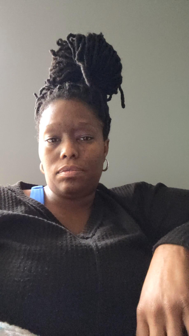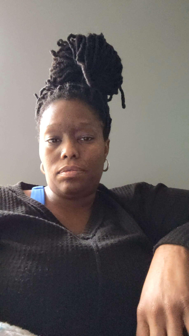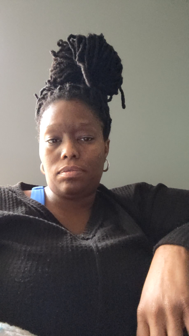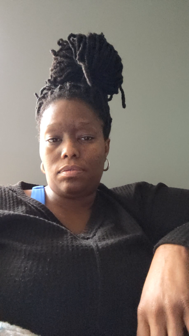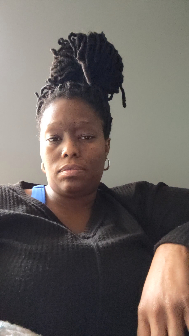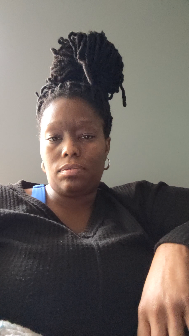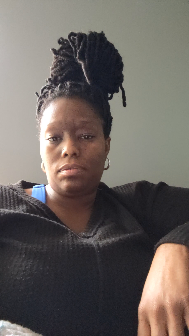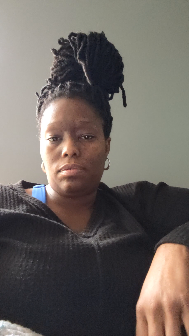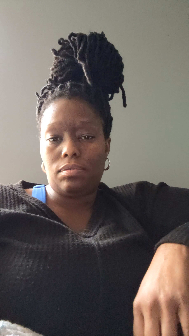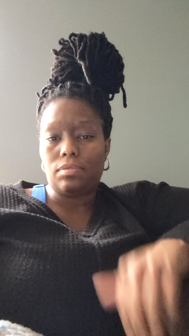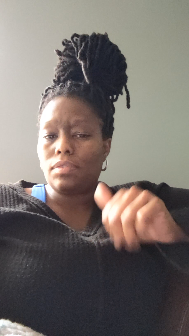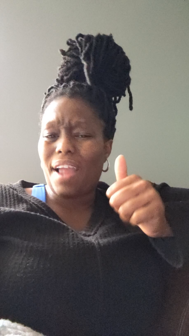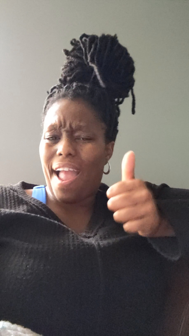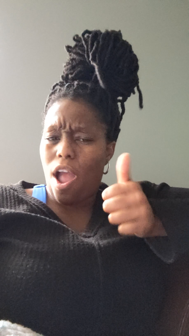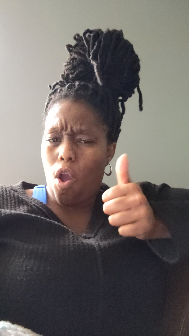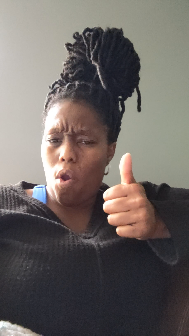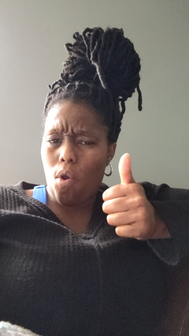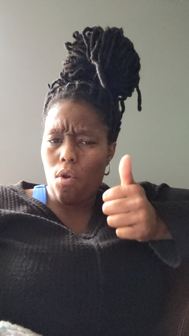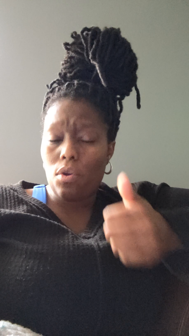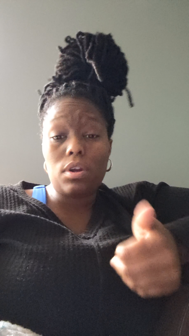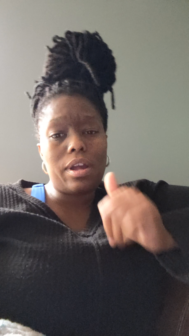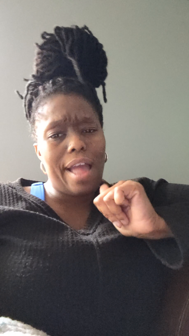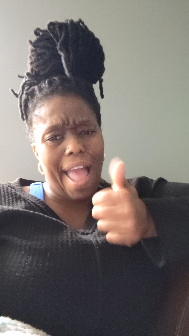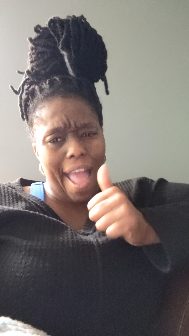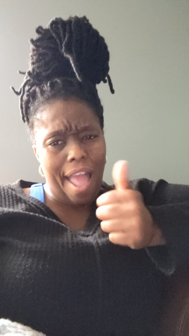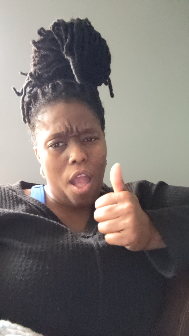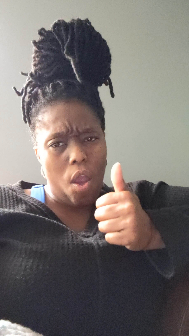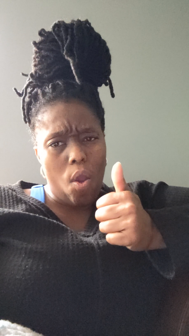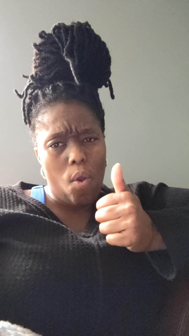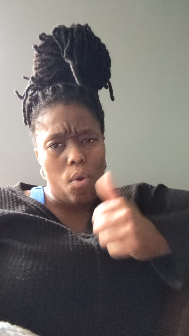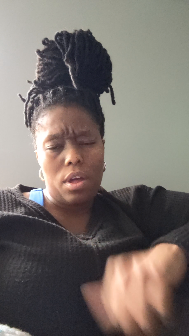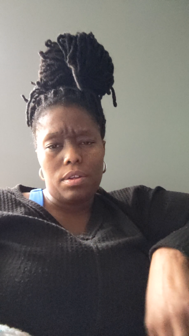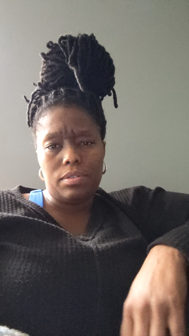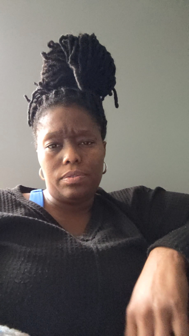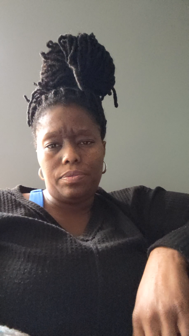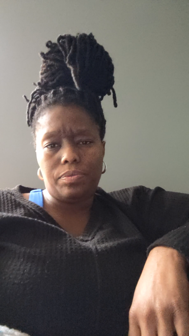how